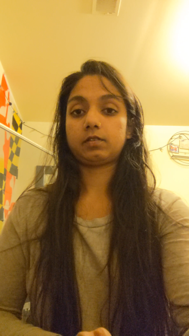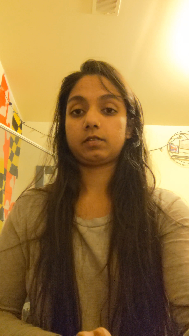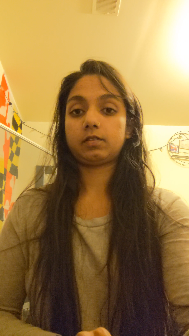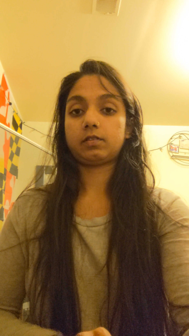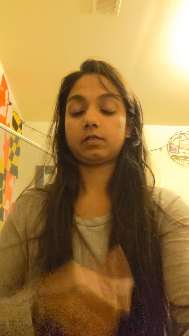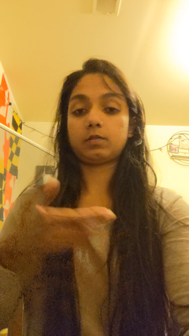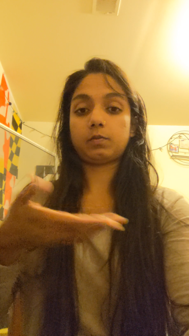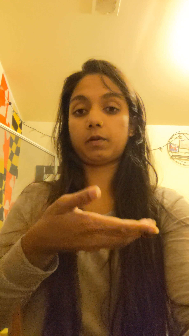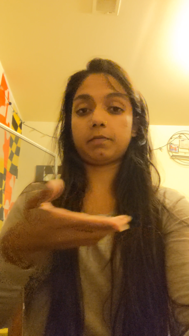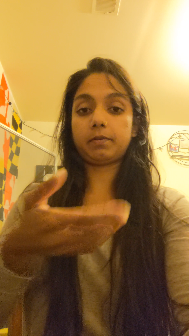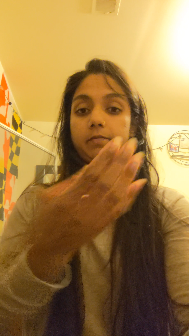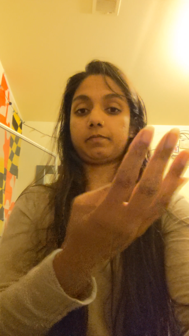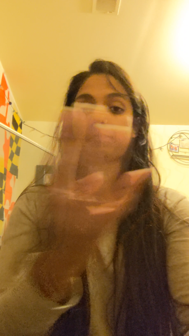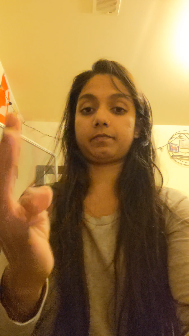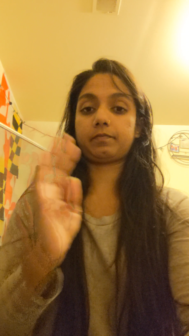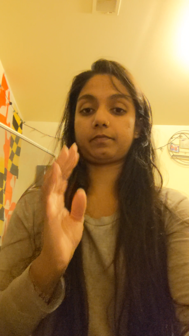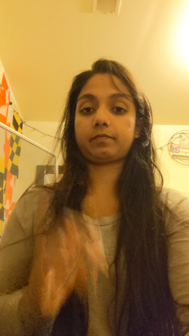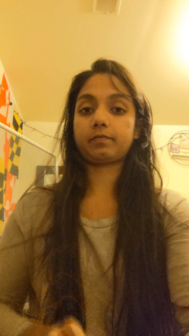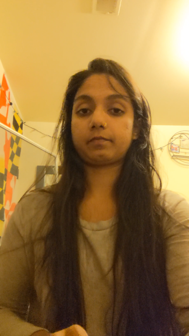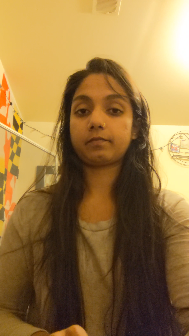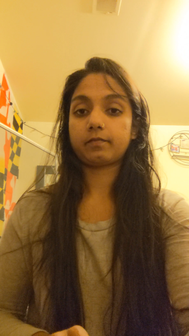crib